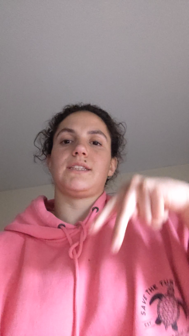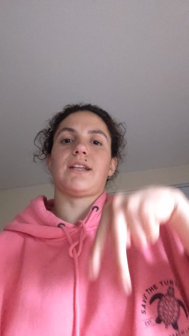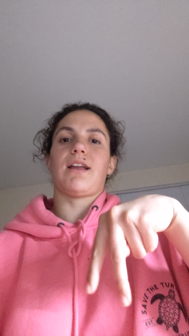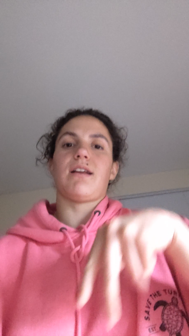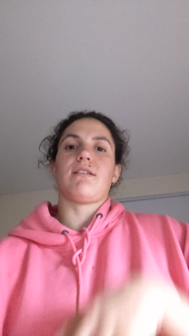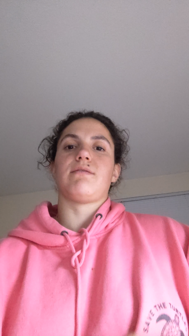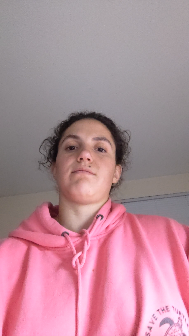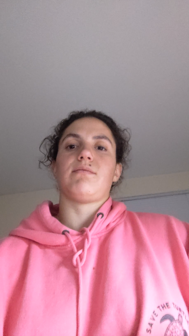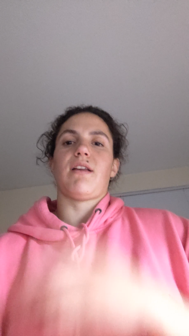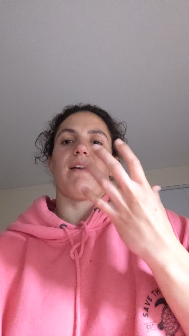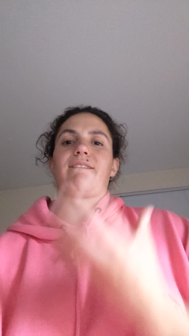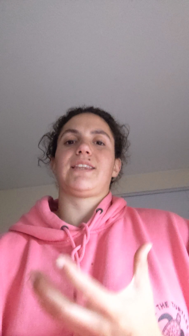heavy